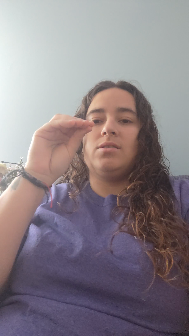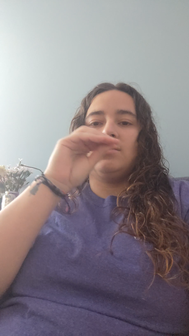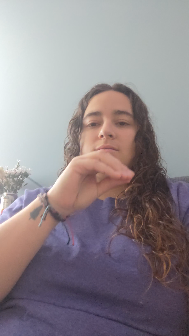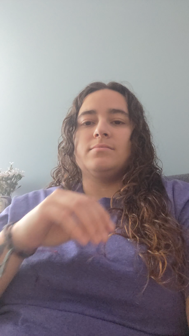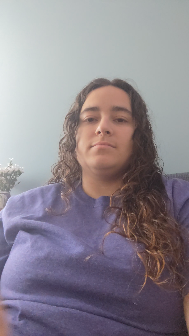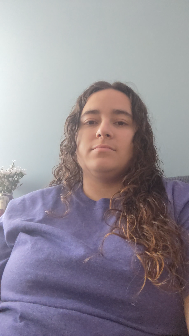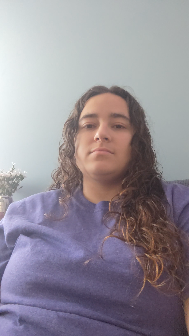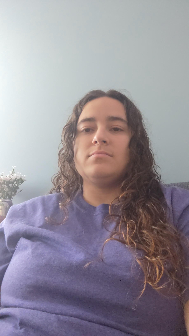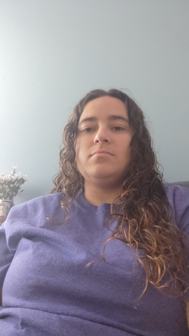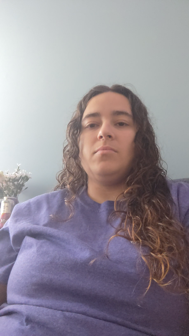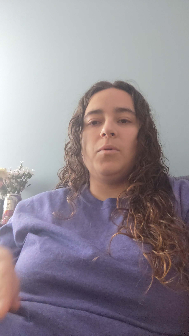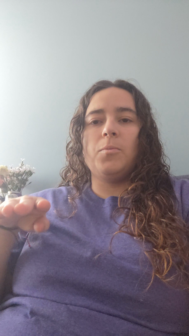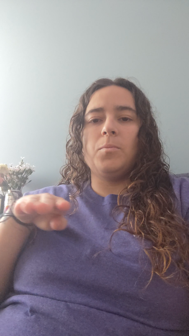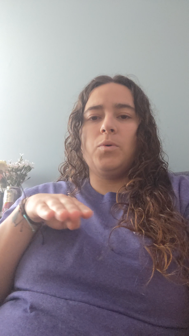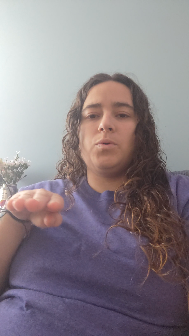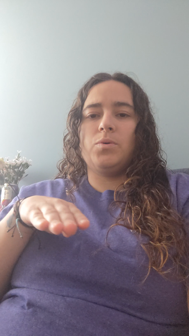boots